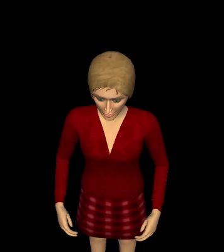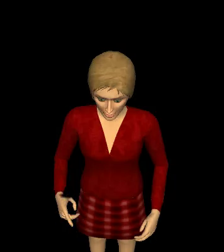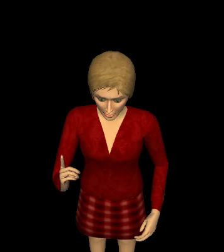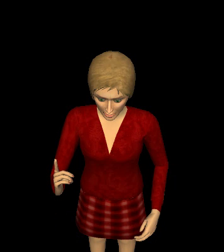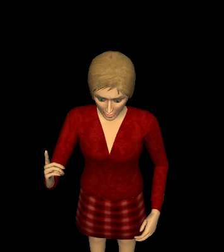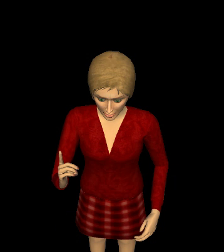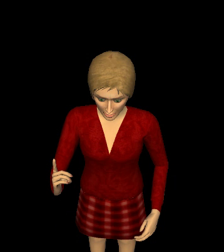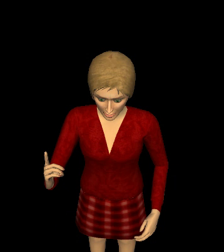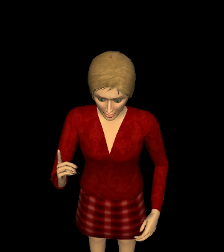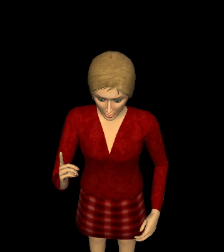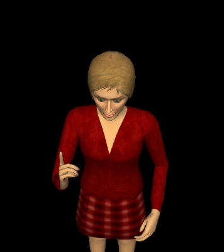الأحد